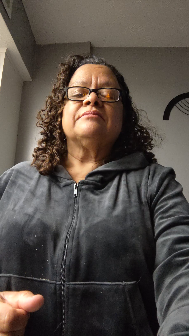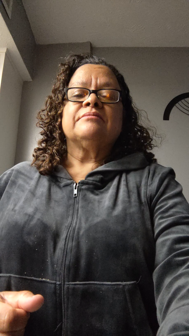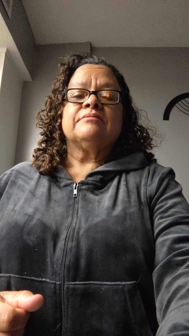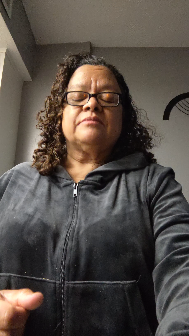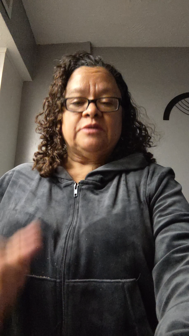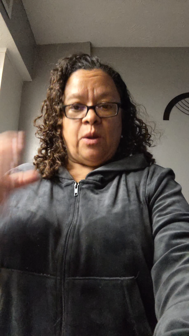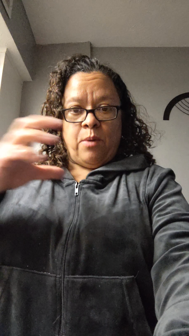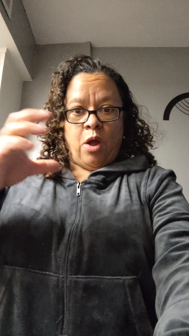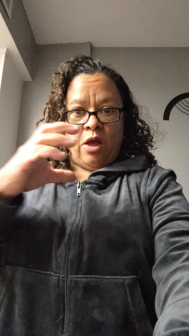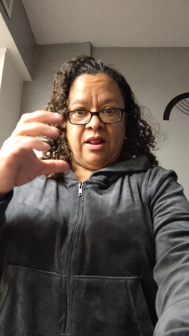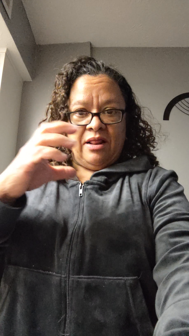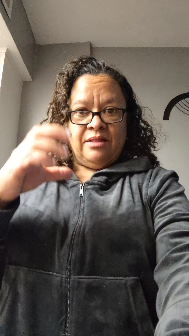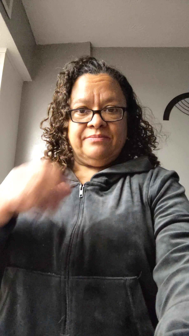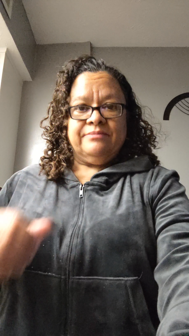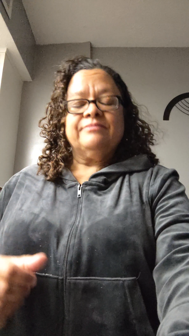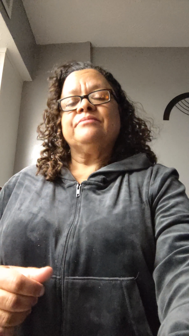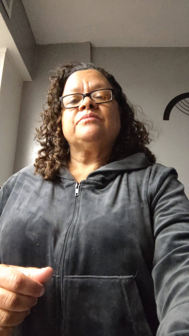ball